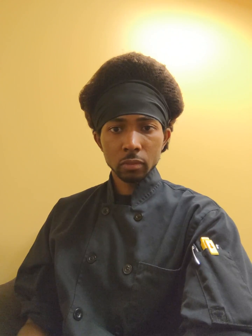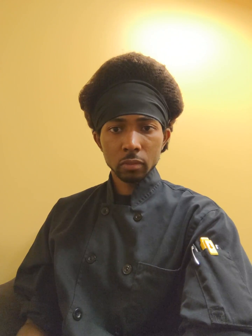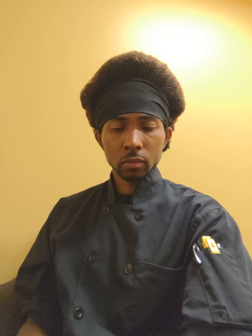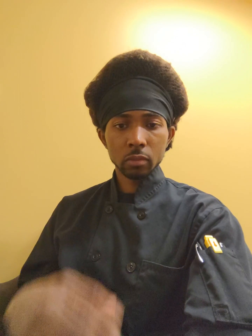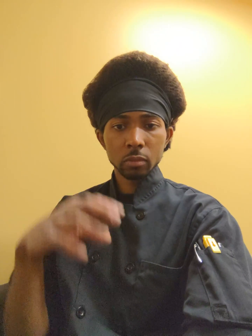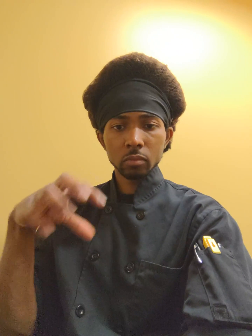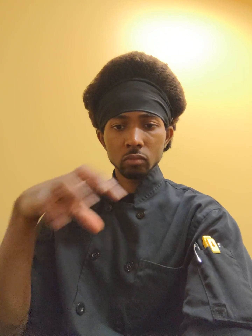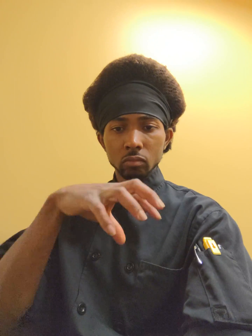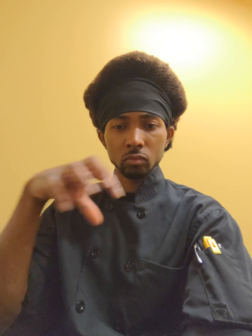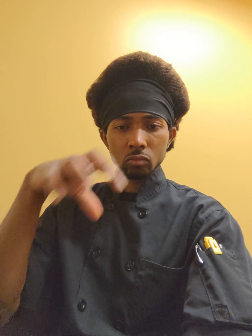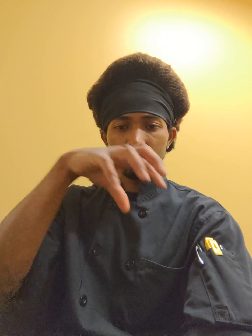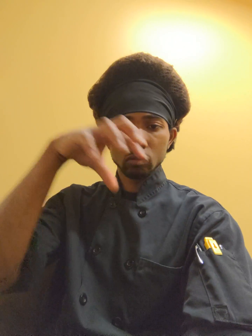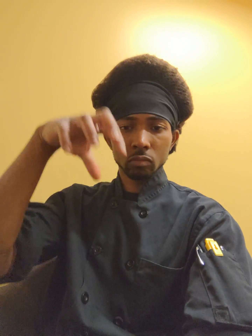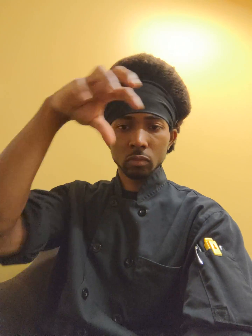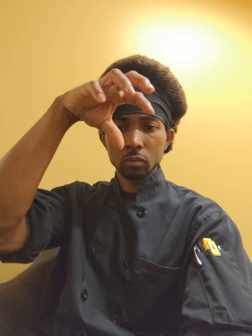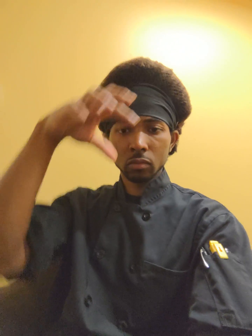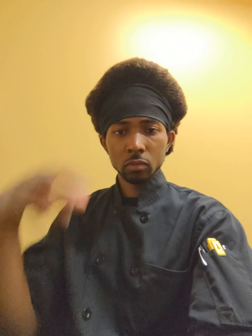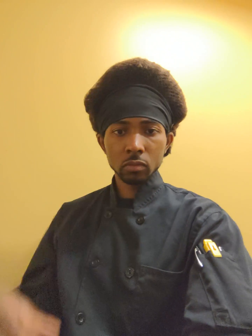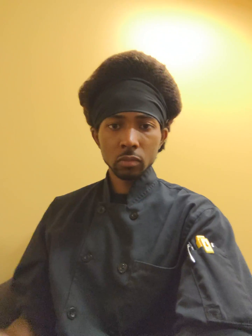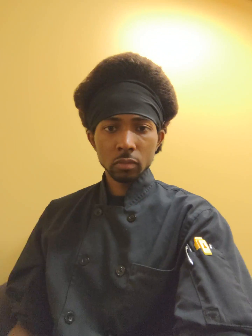block